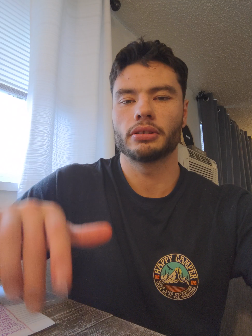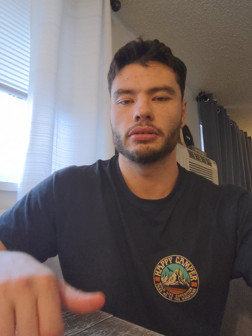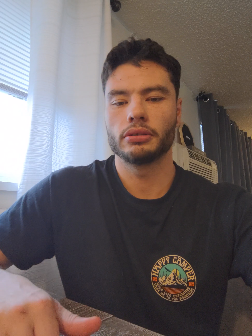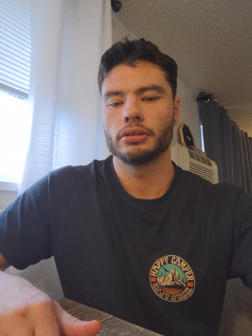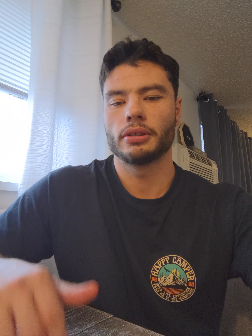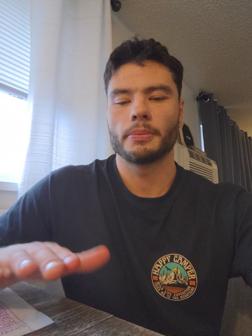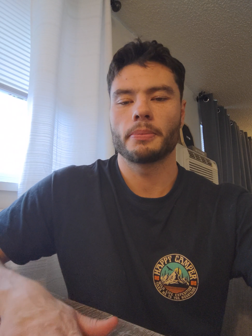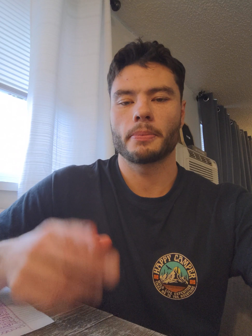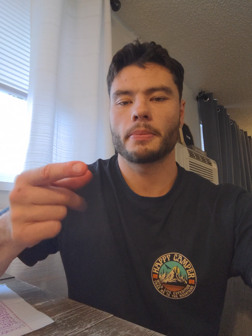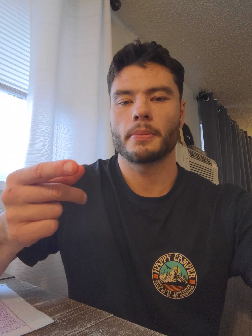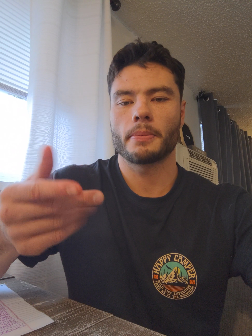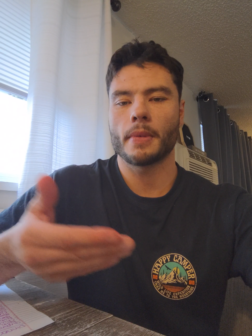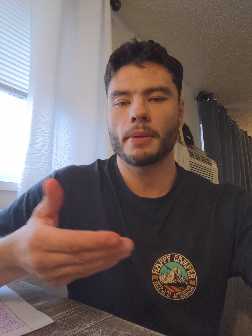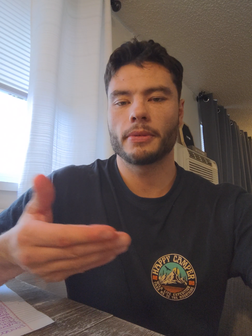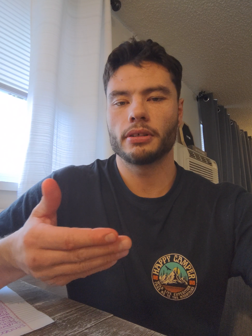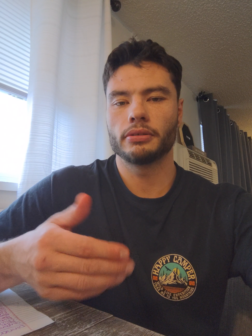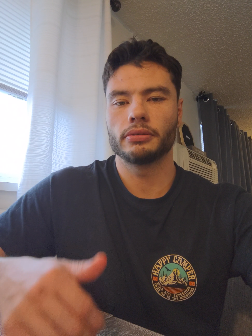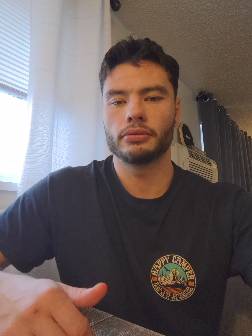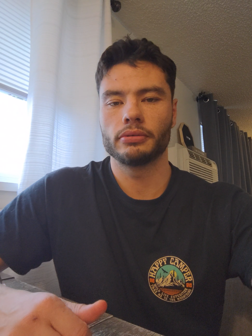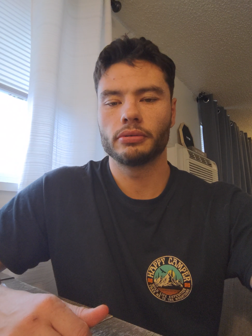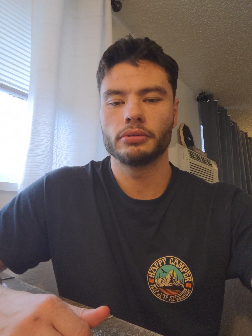puppy